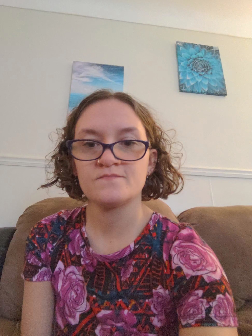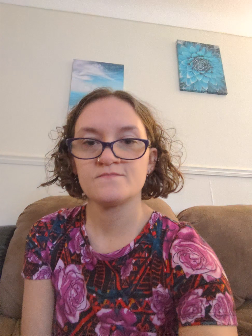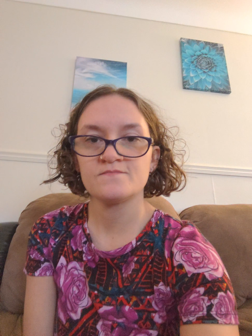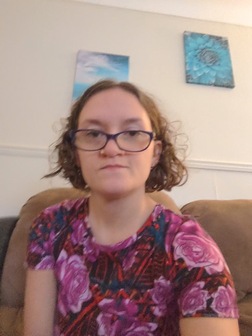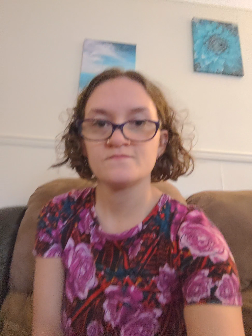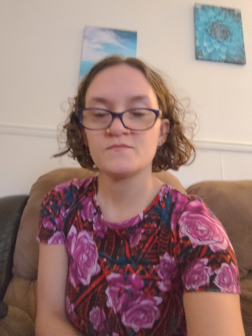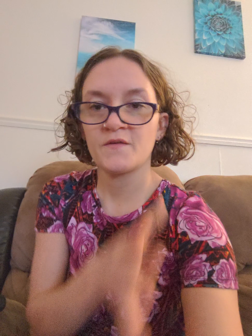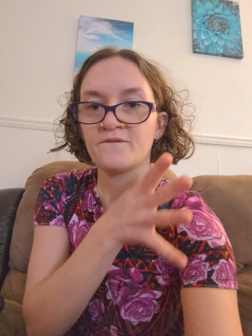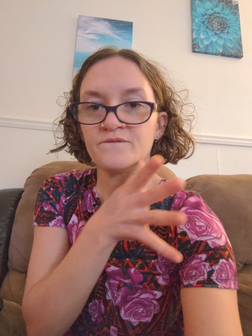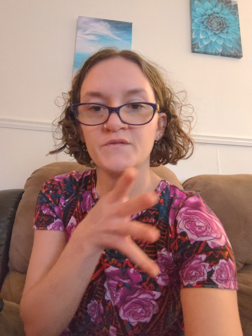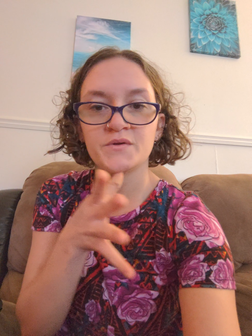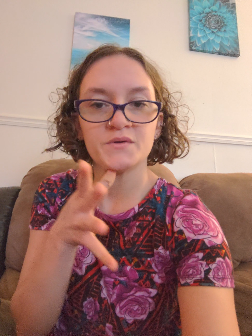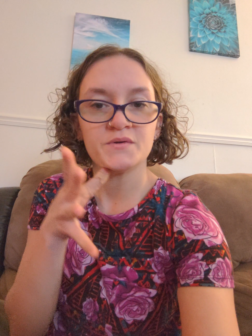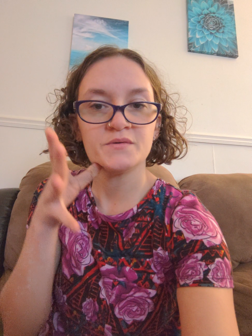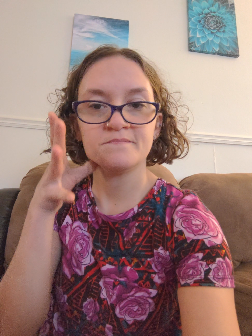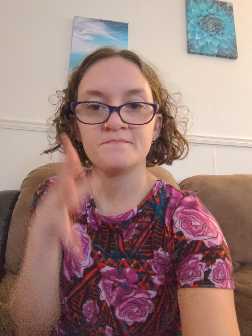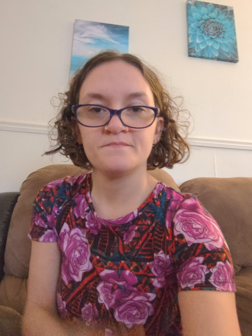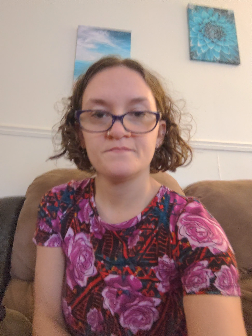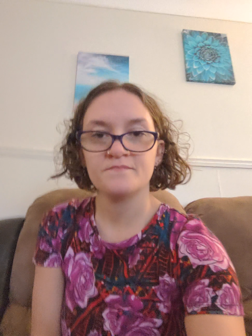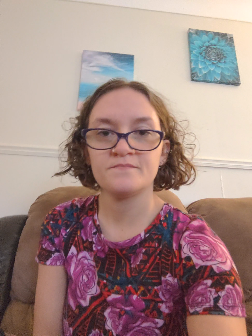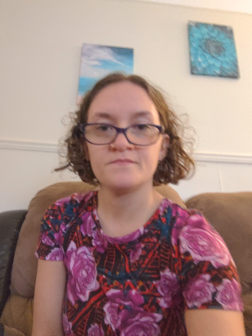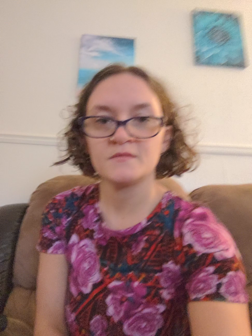farm